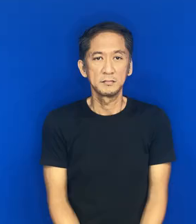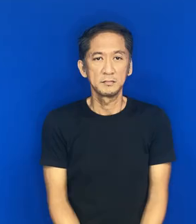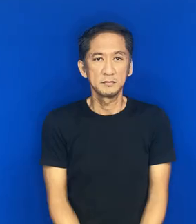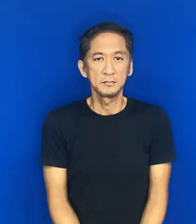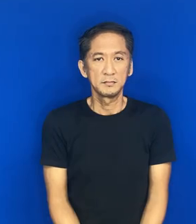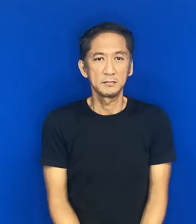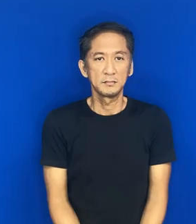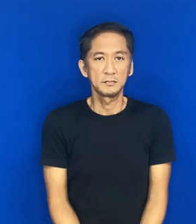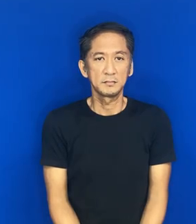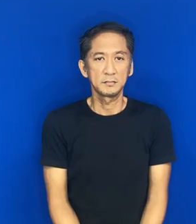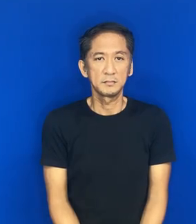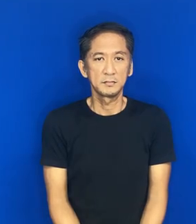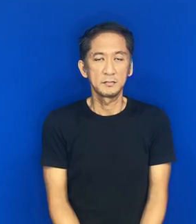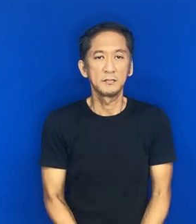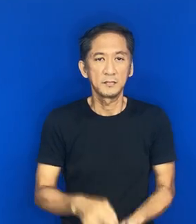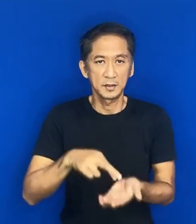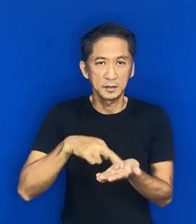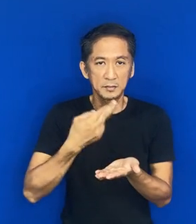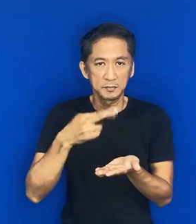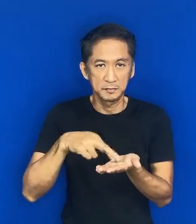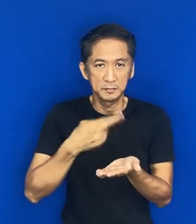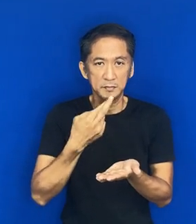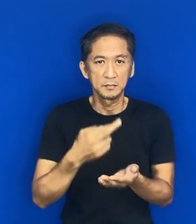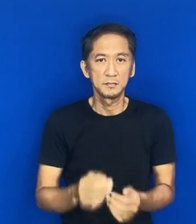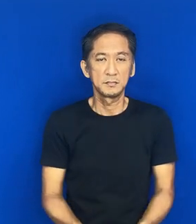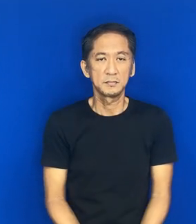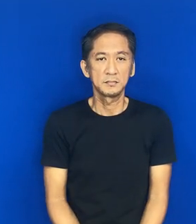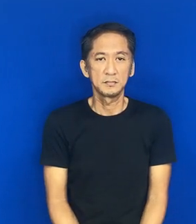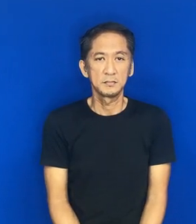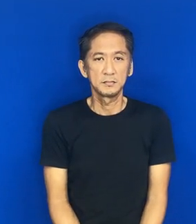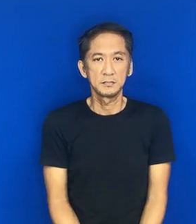rice